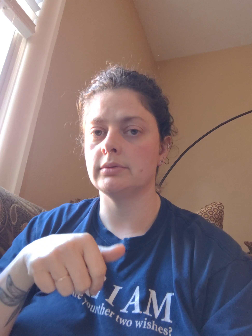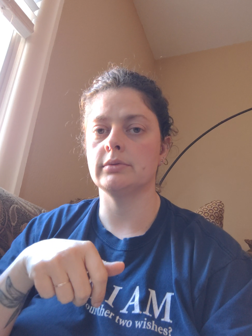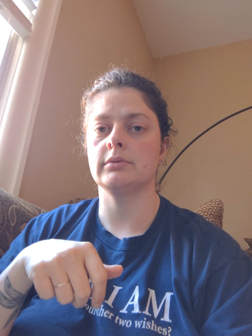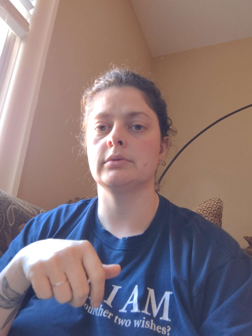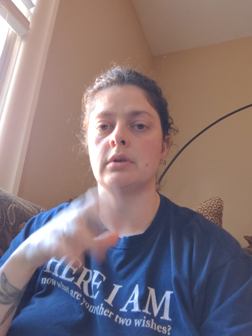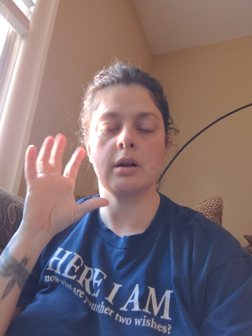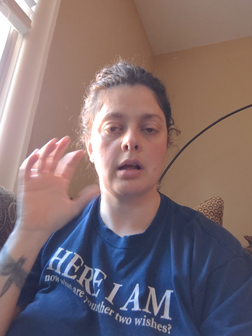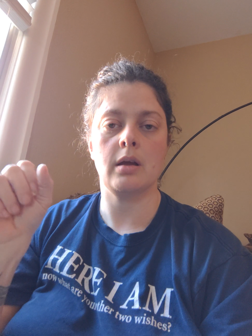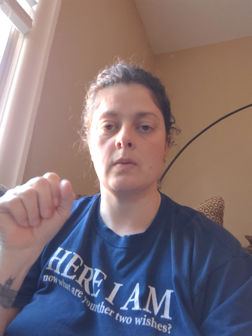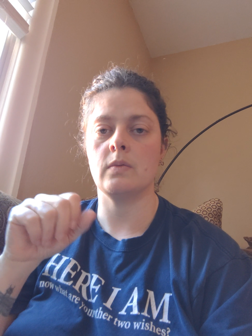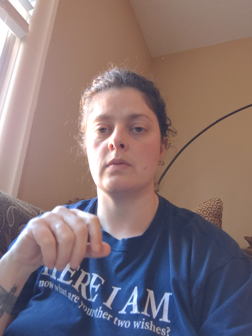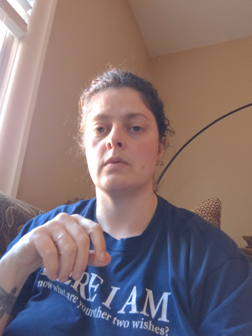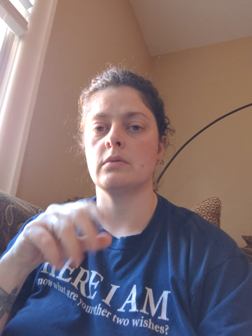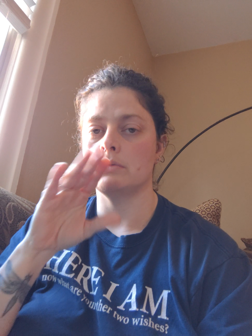loud